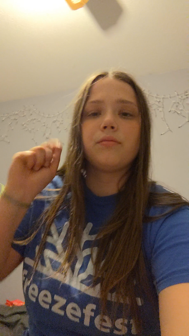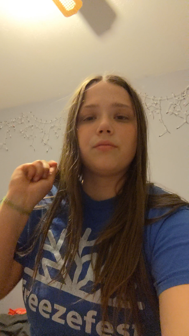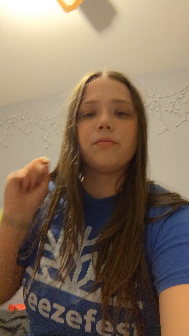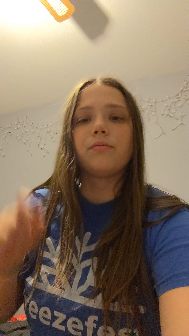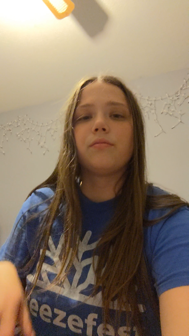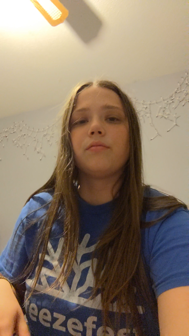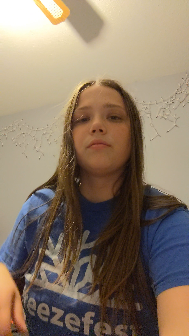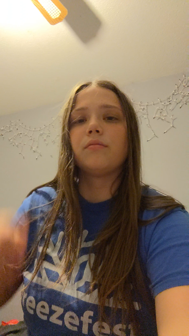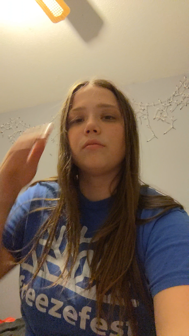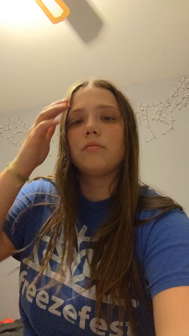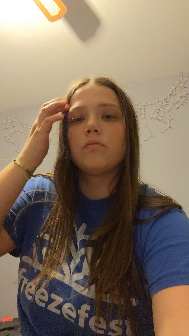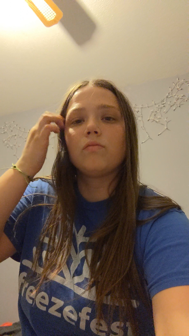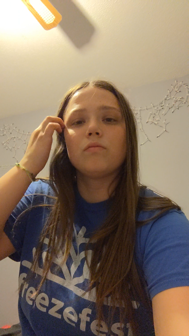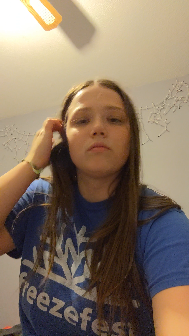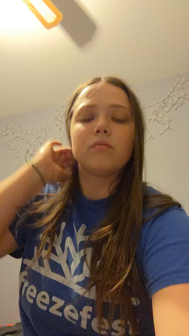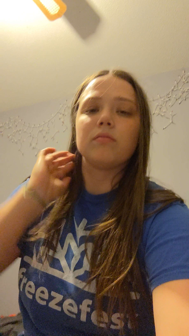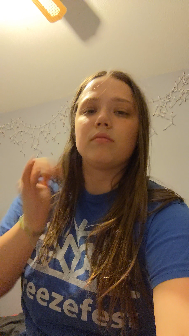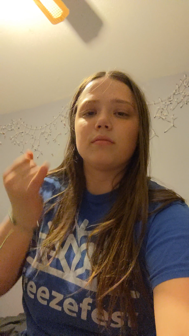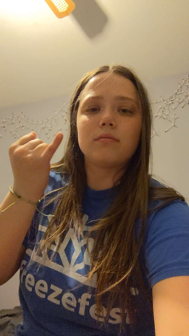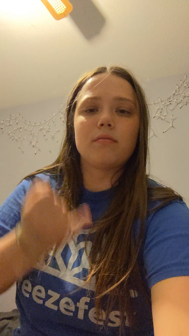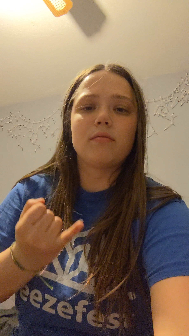last